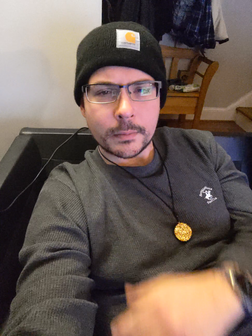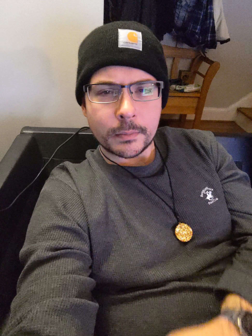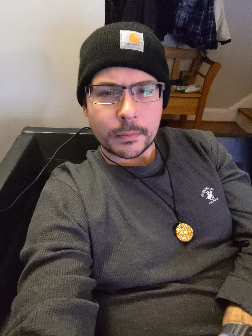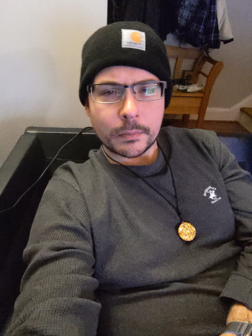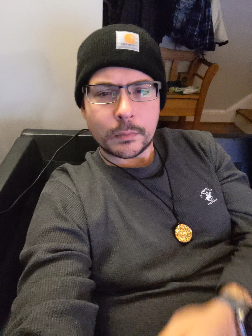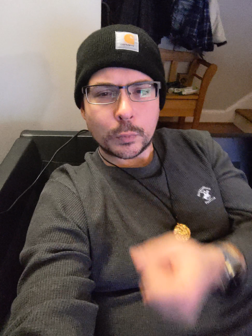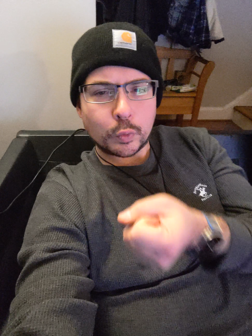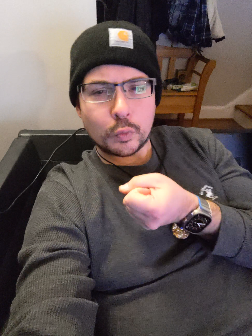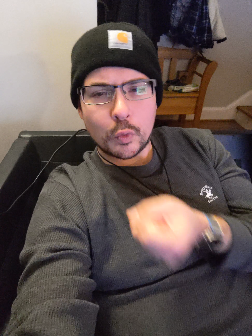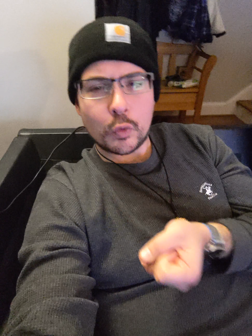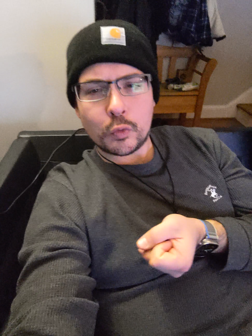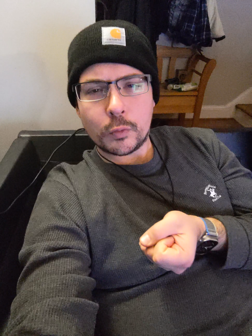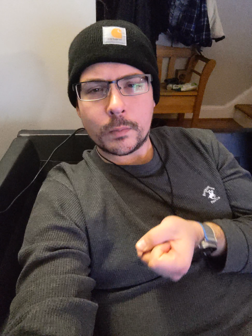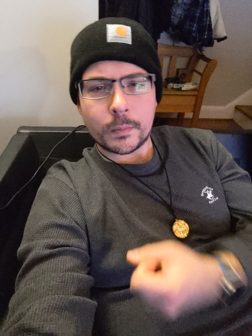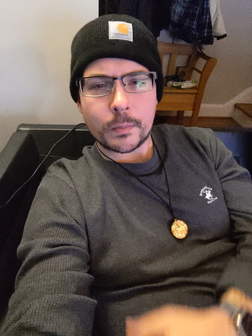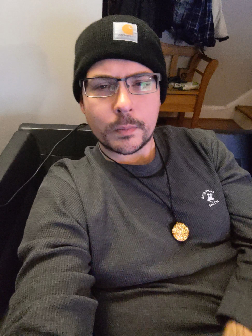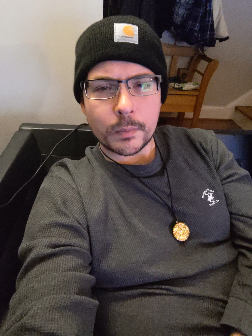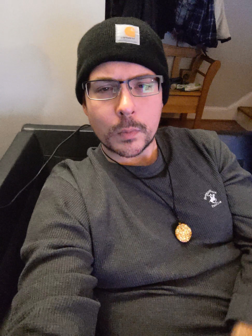drawer